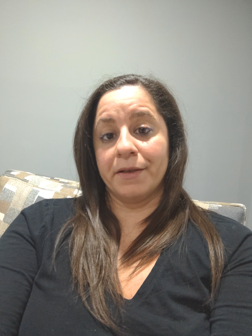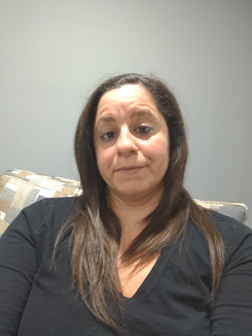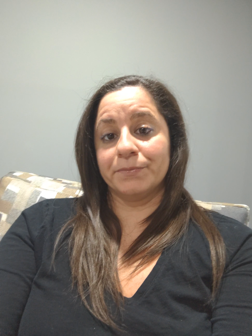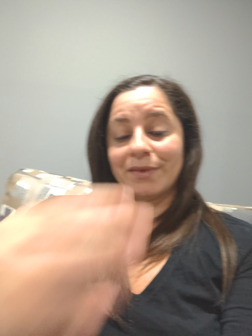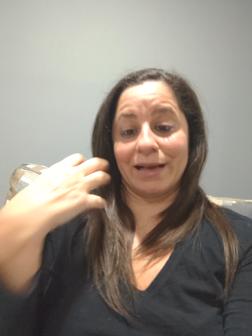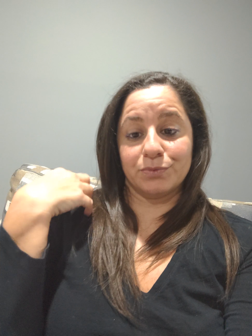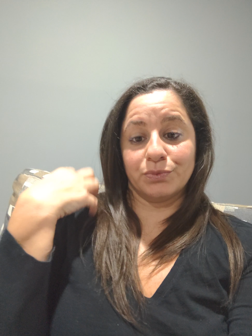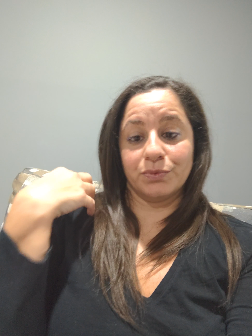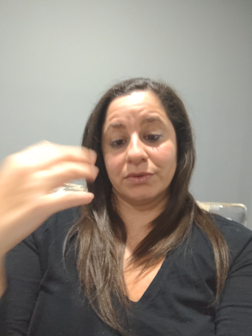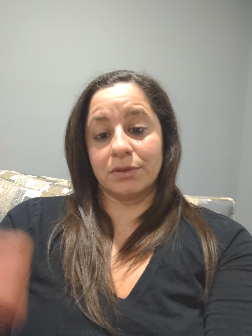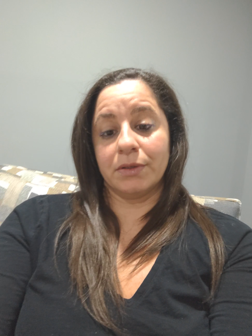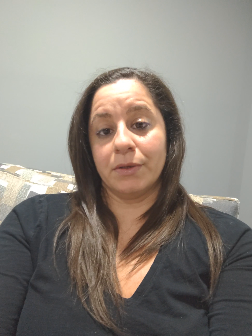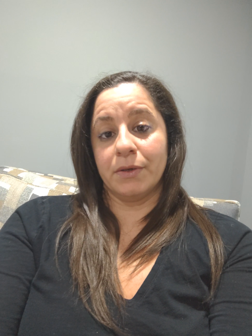outside